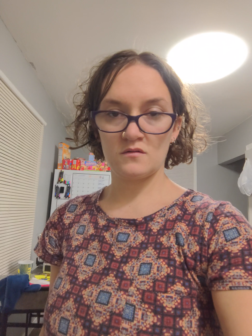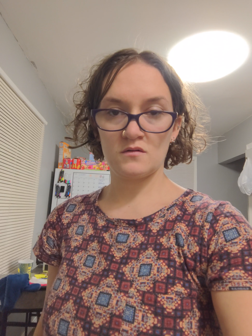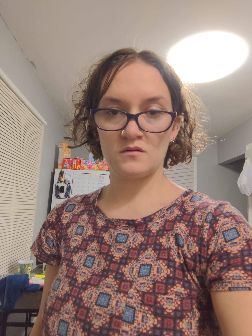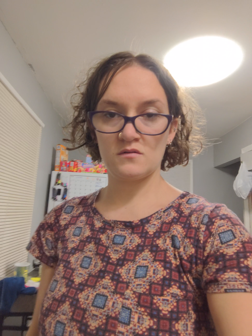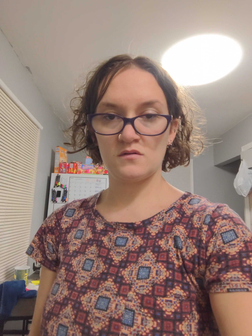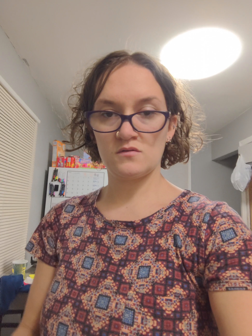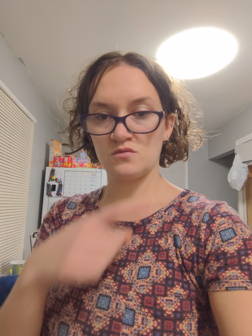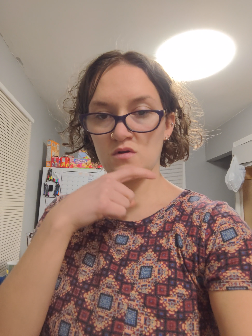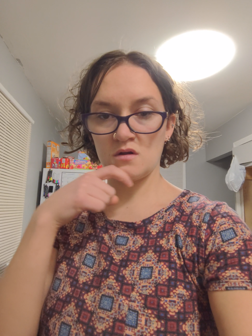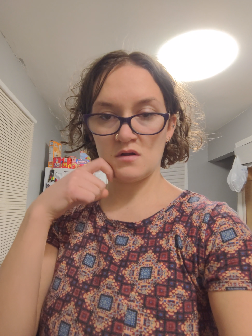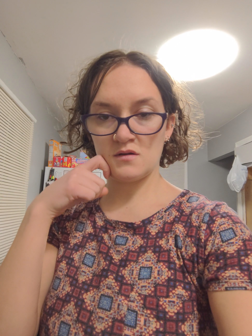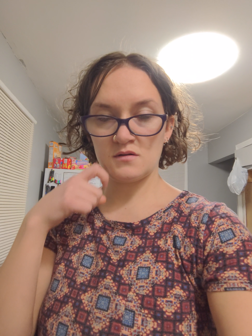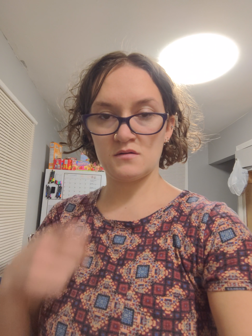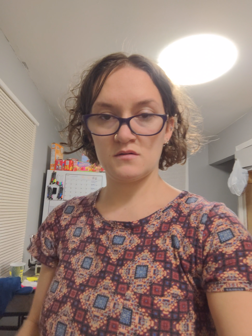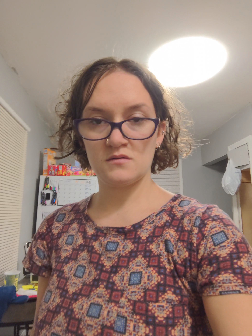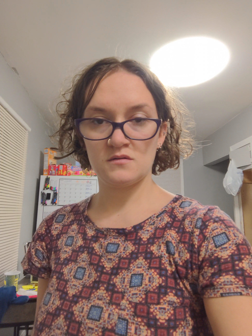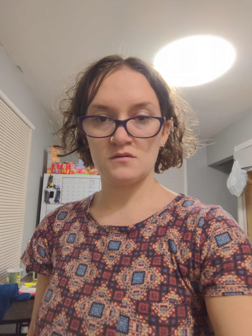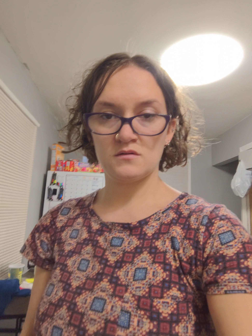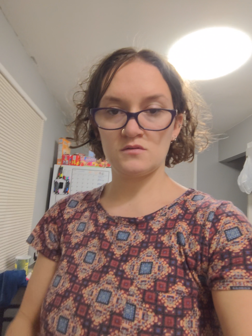dry